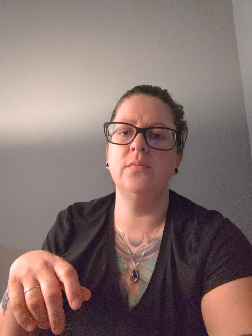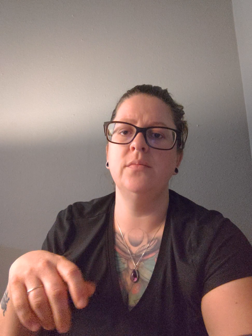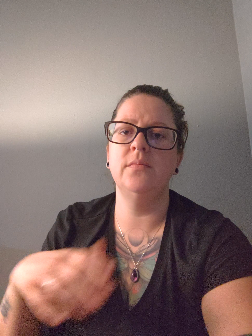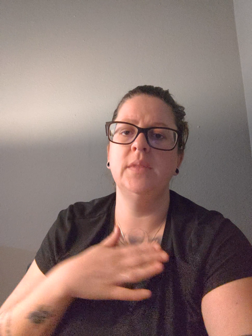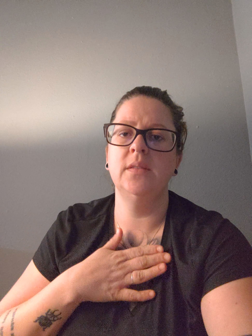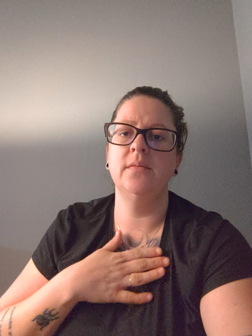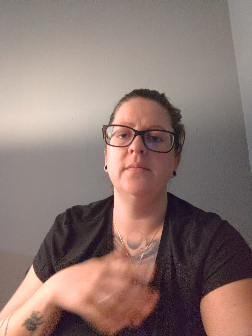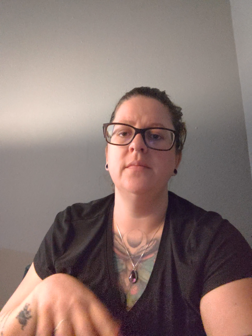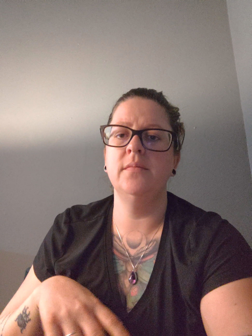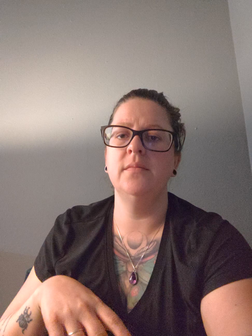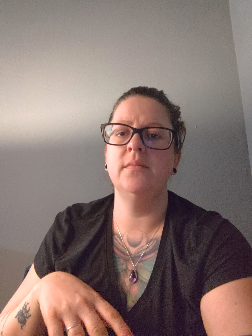my